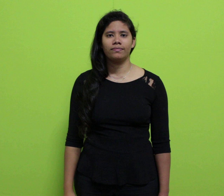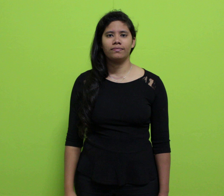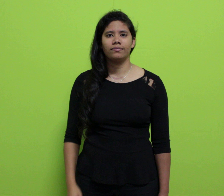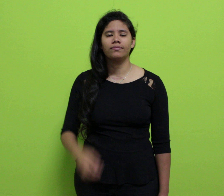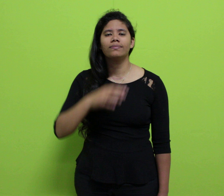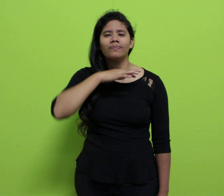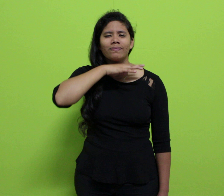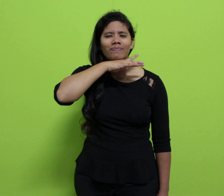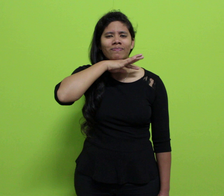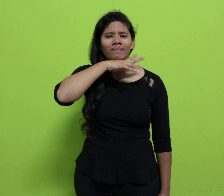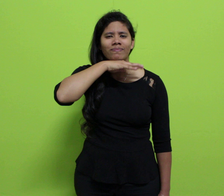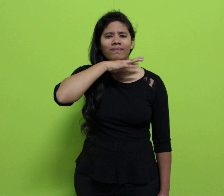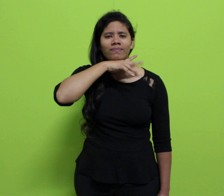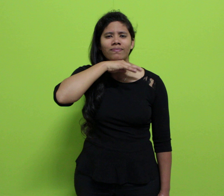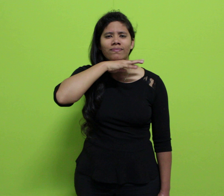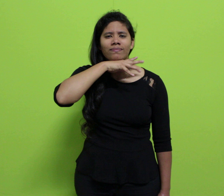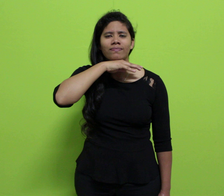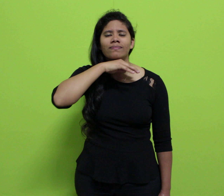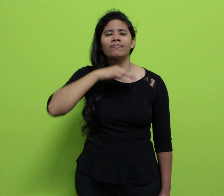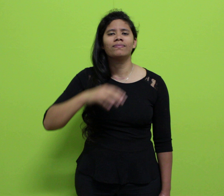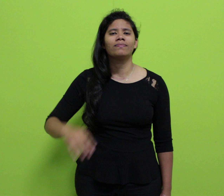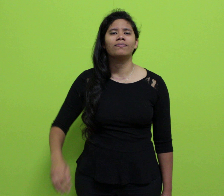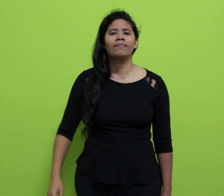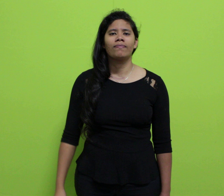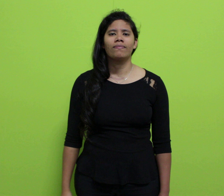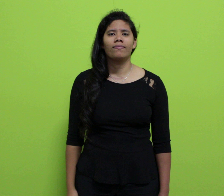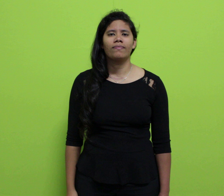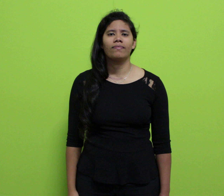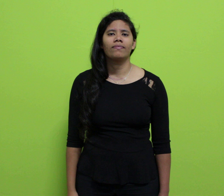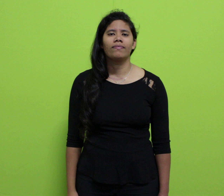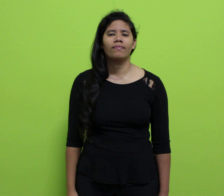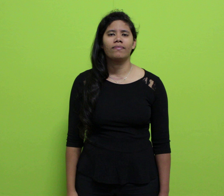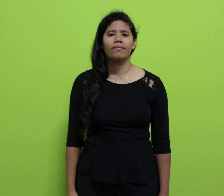ruim